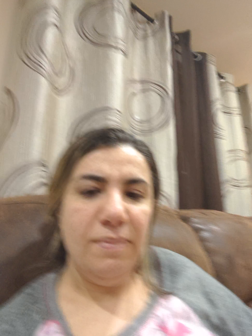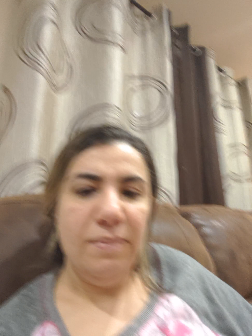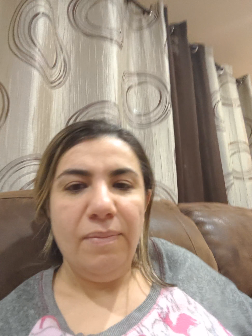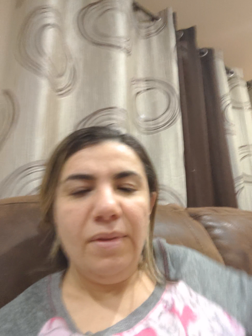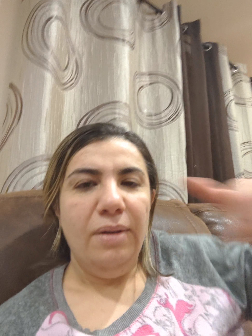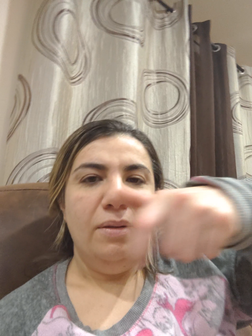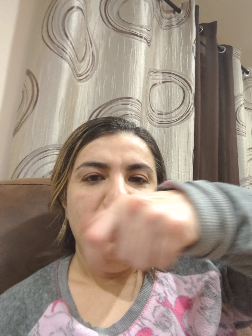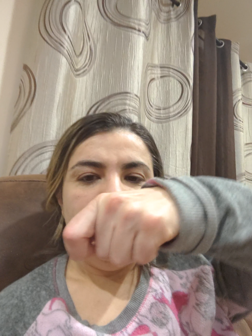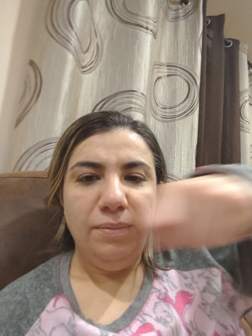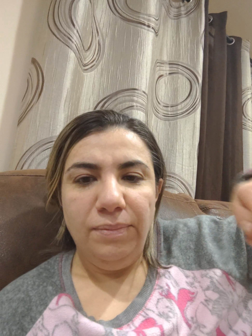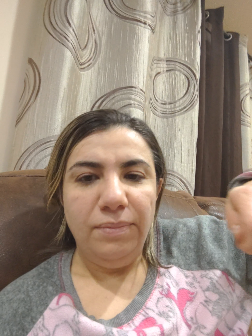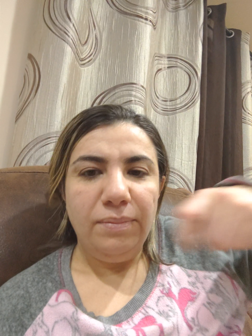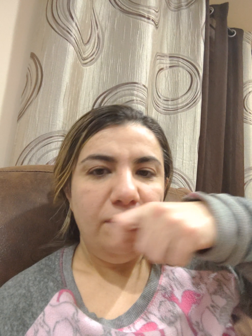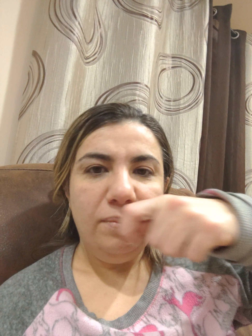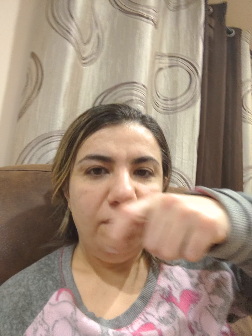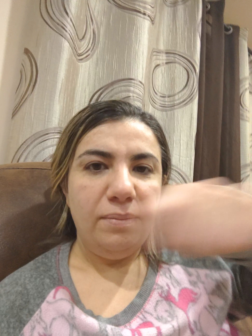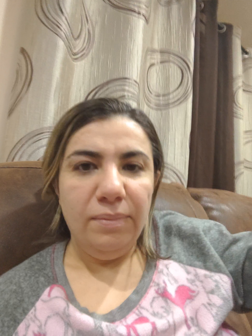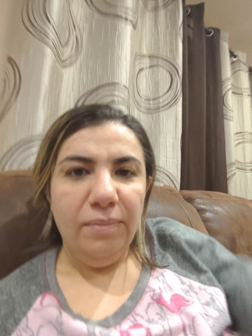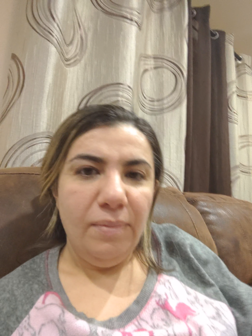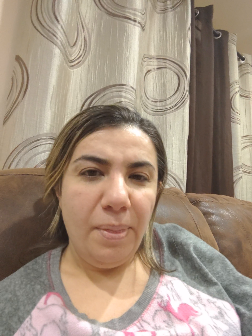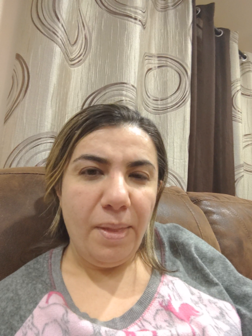toothbrush